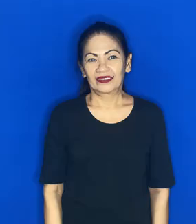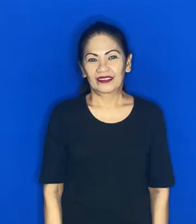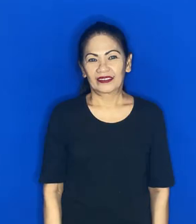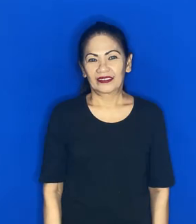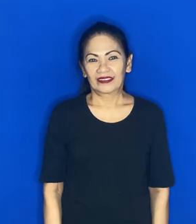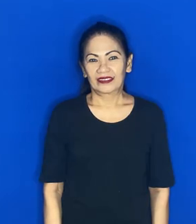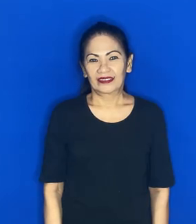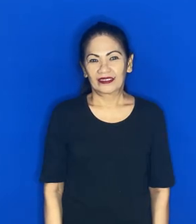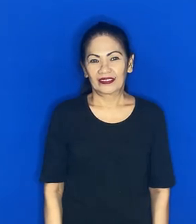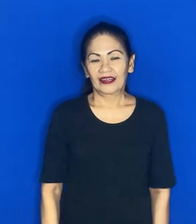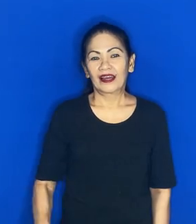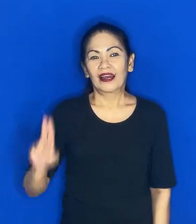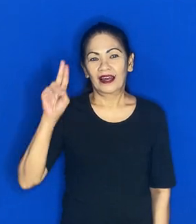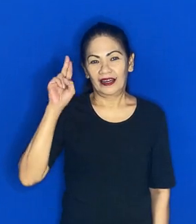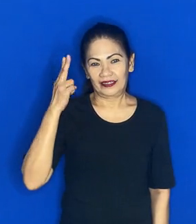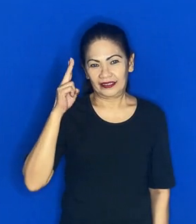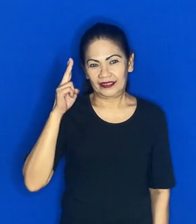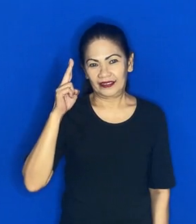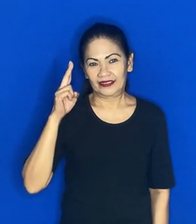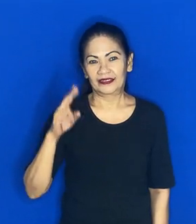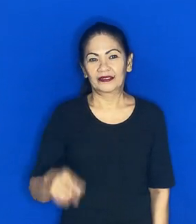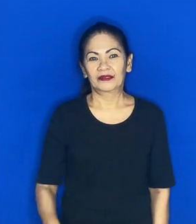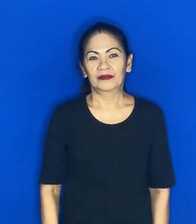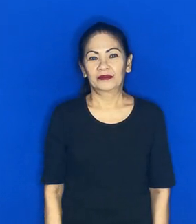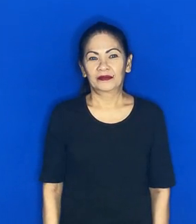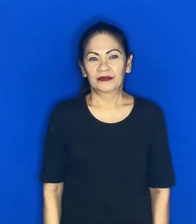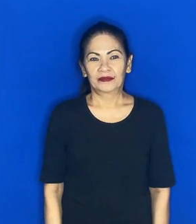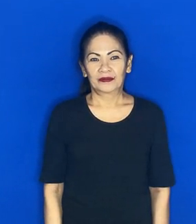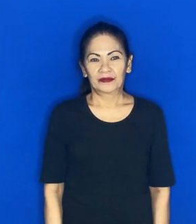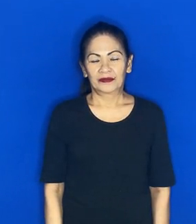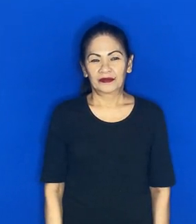uncle